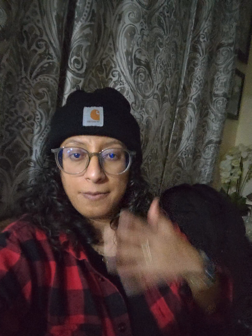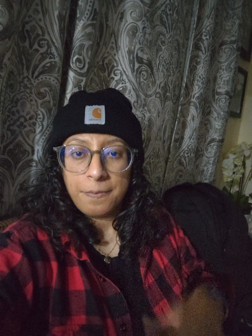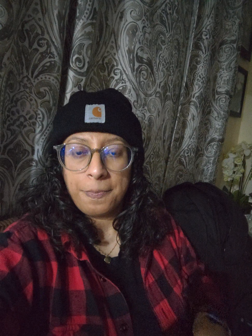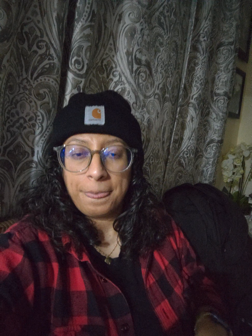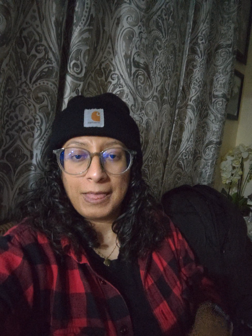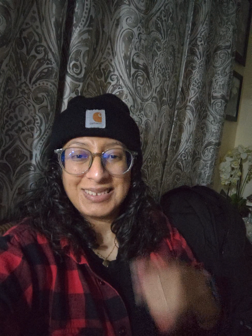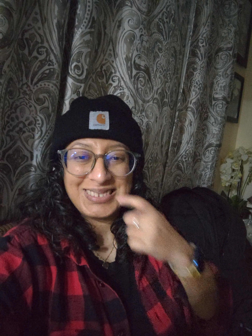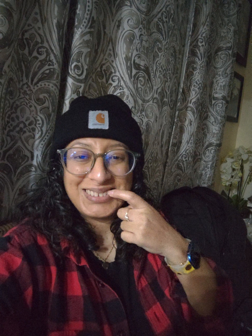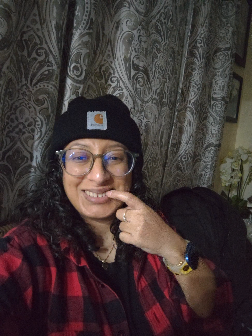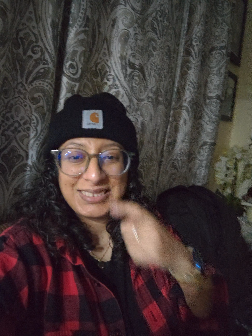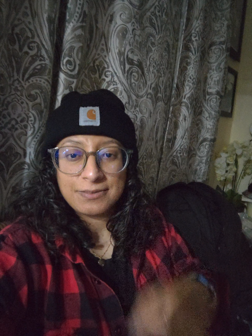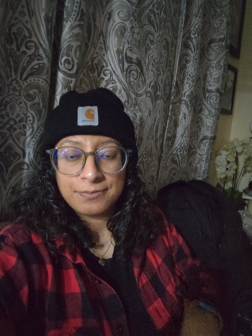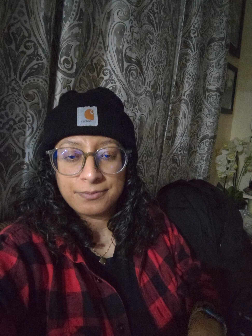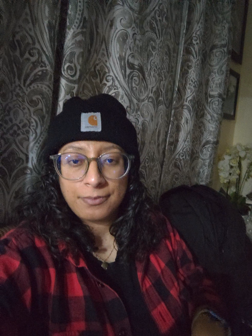window